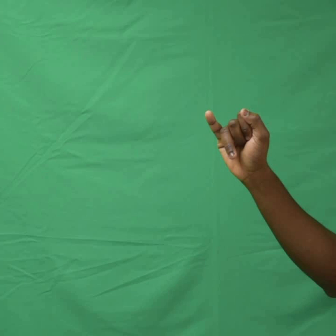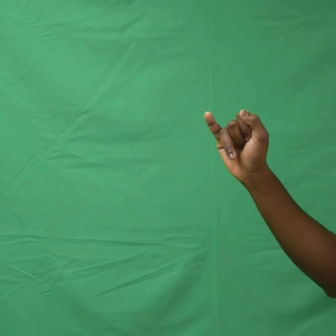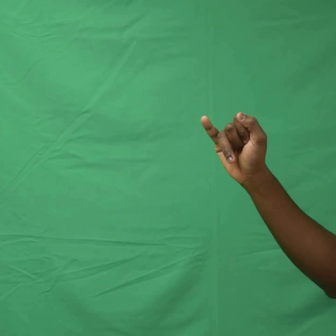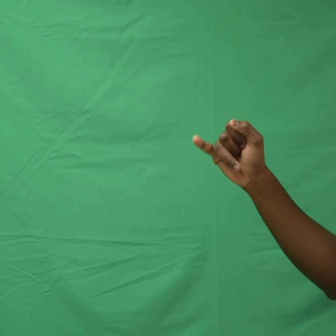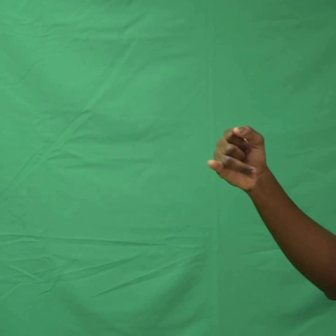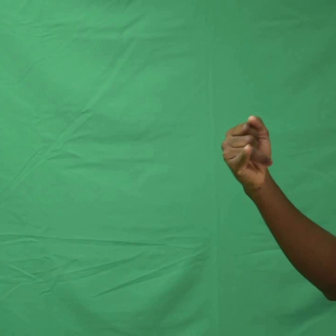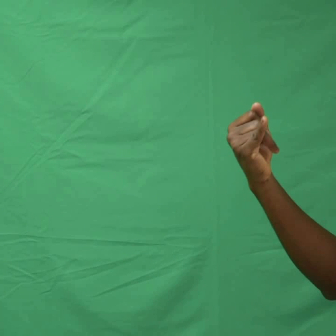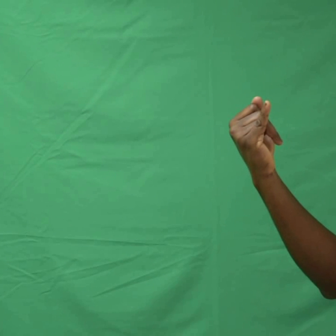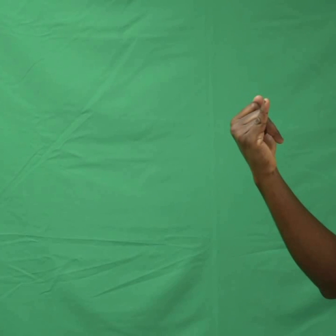J